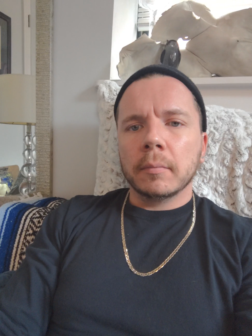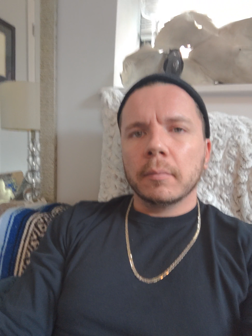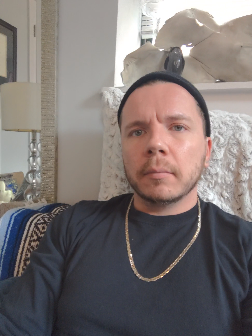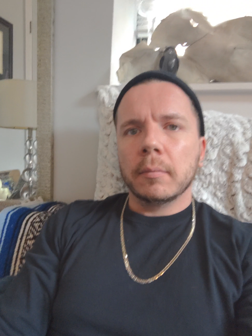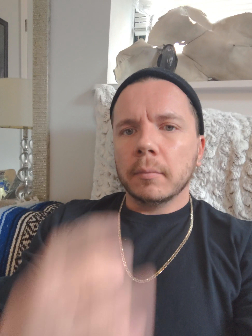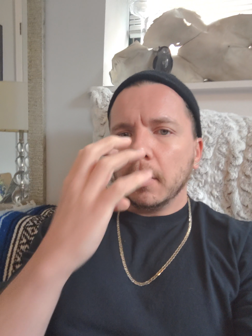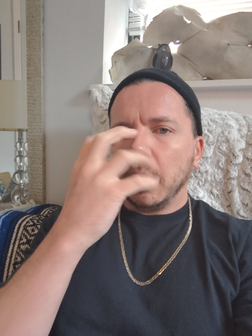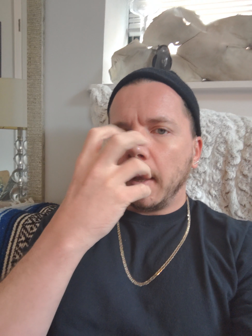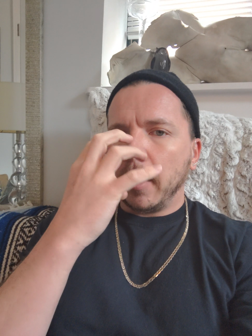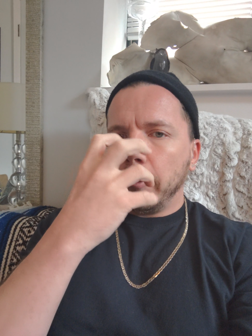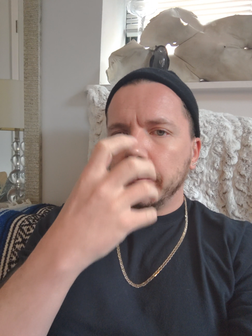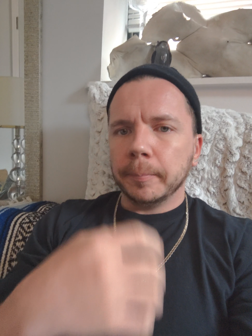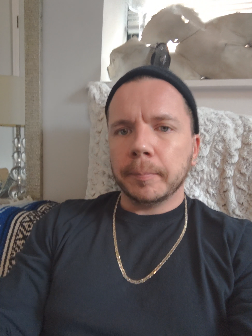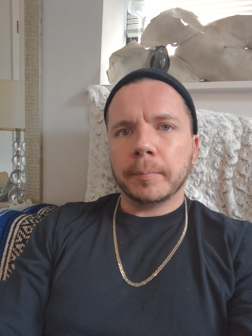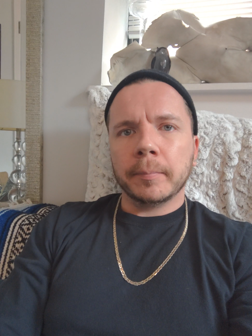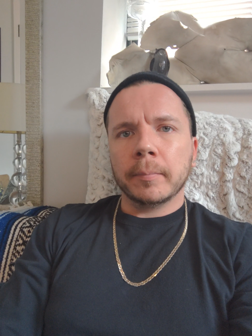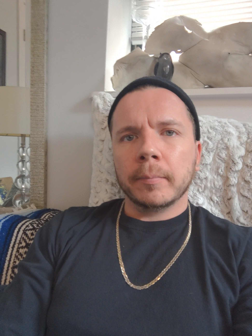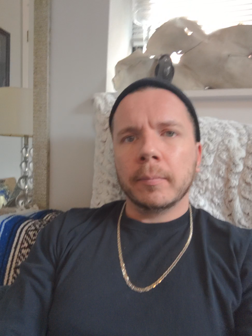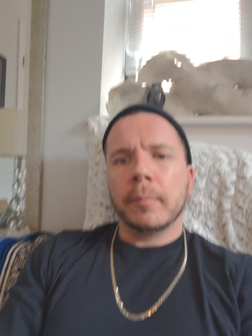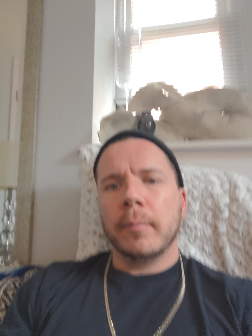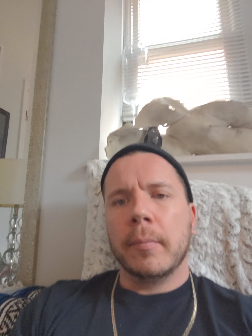clown